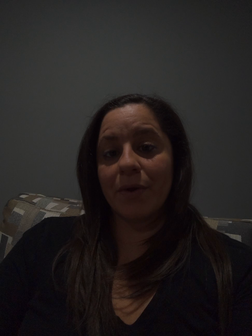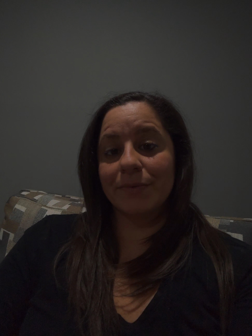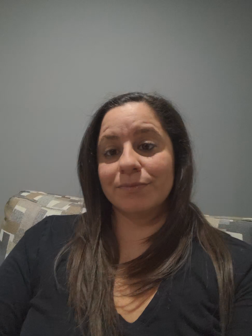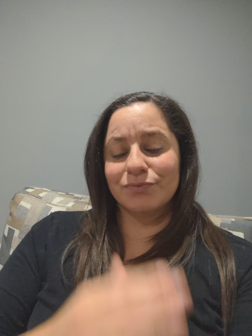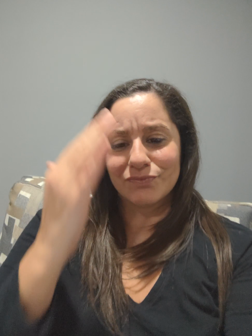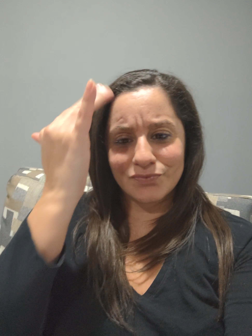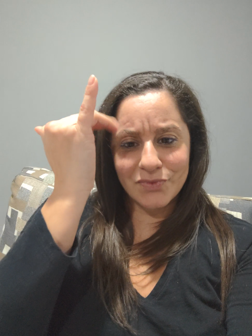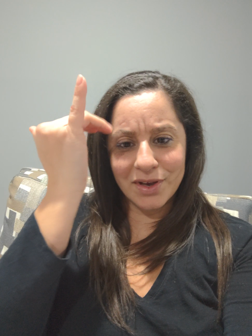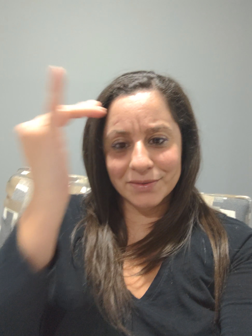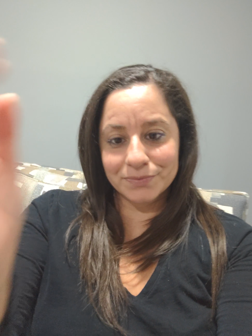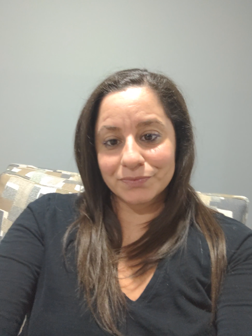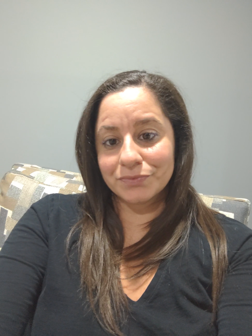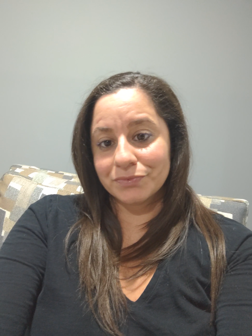why